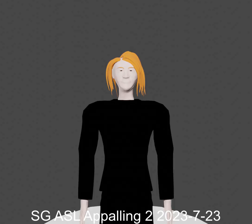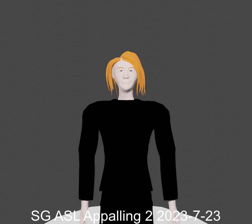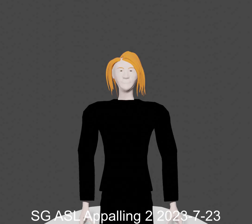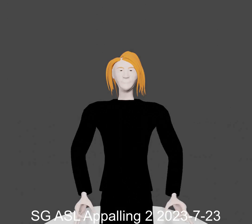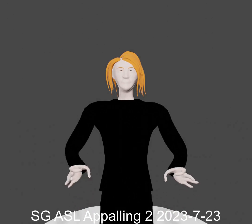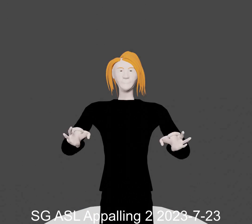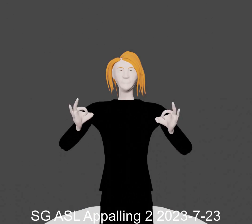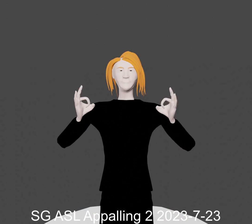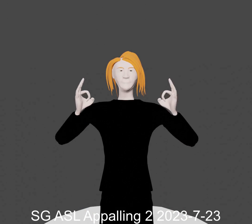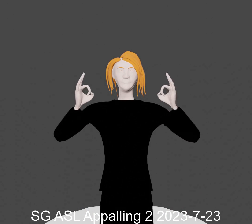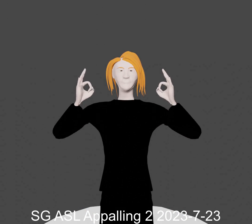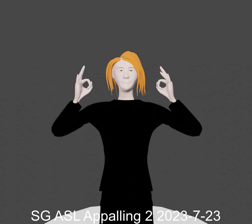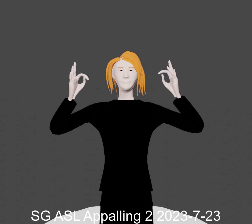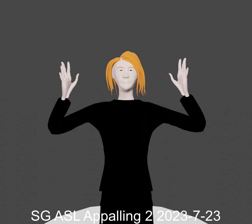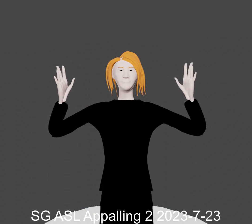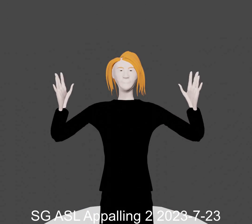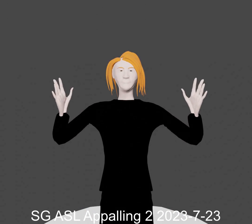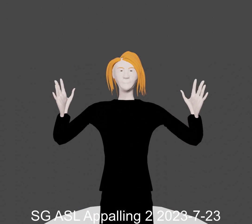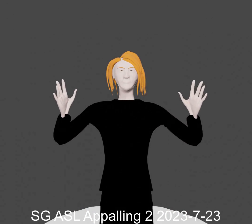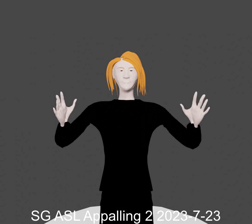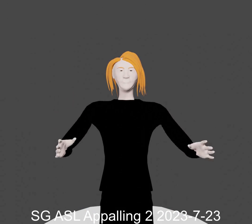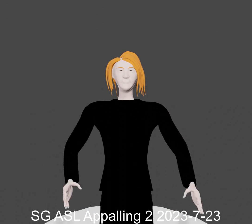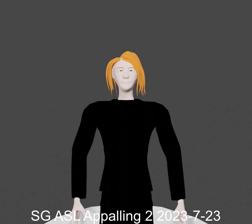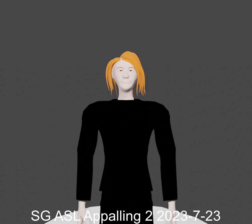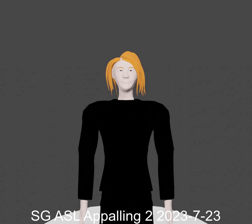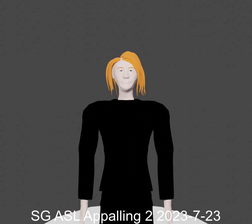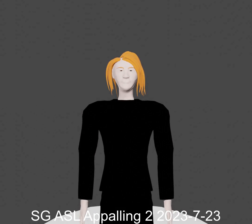Appalling